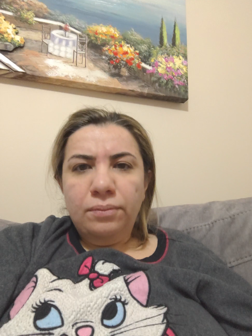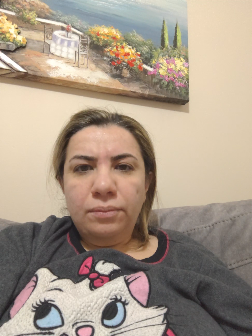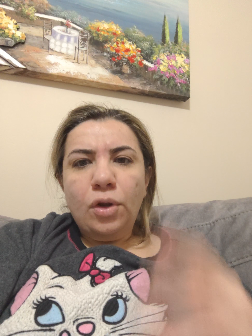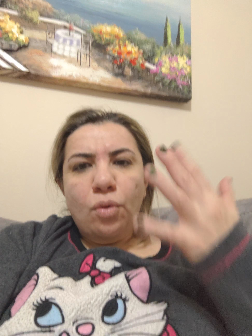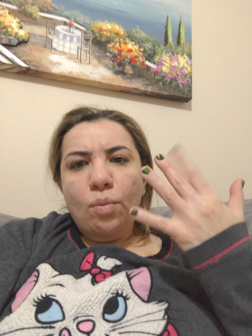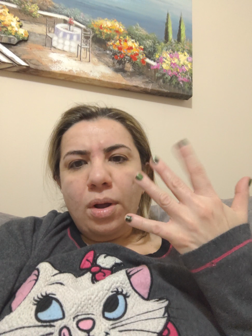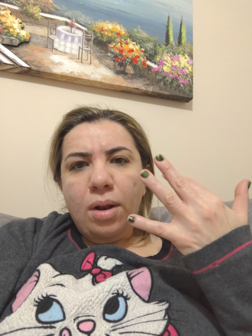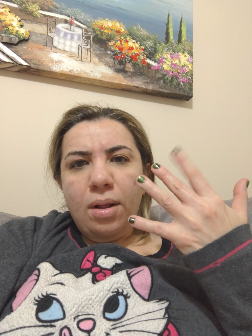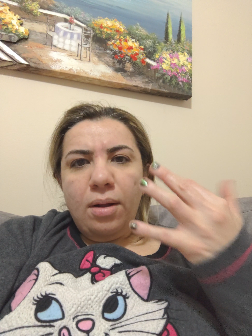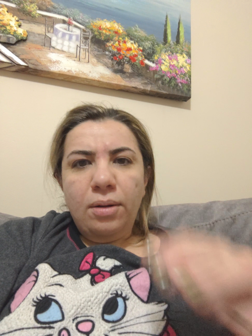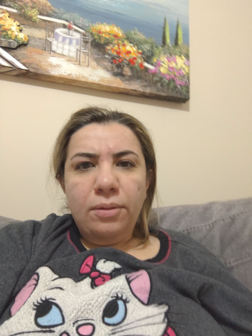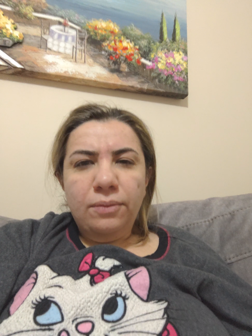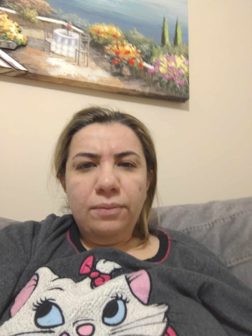wait